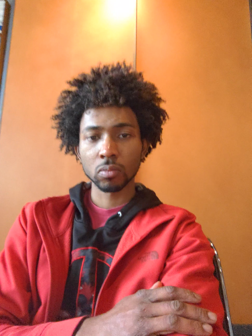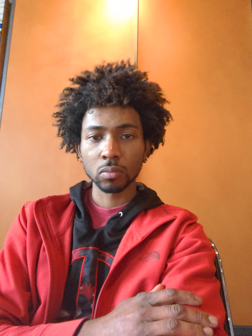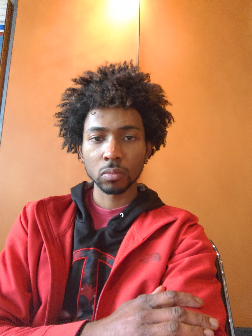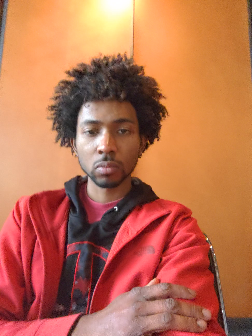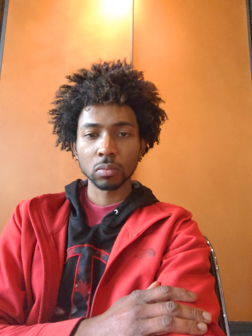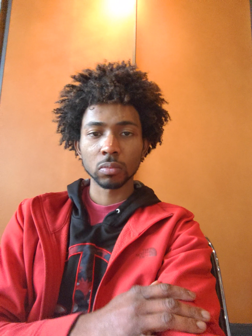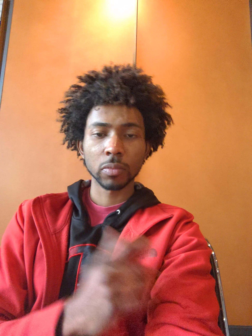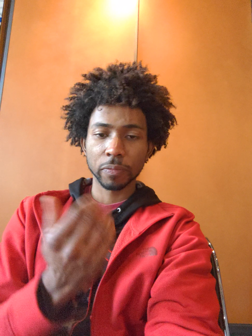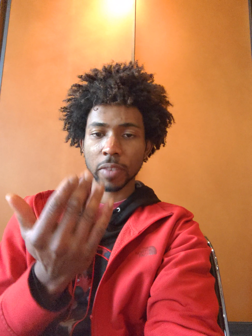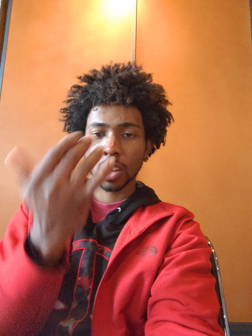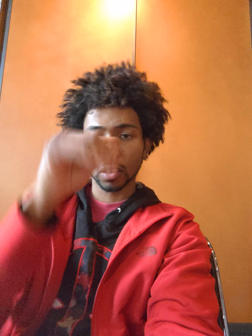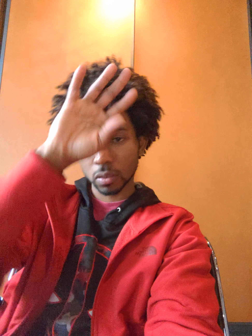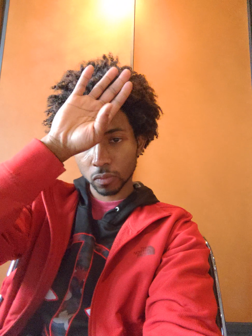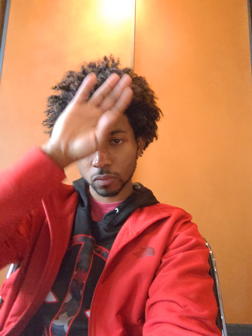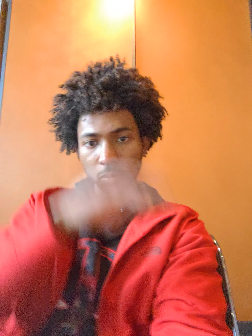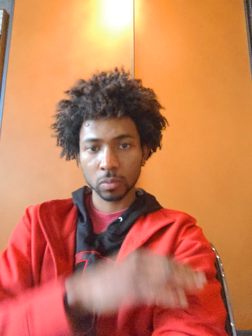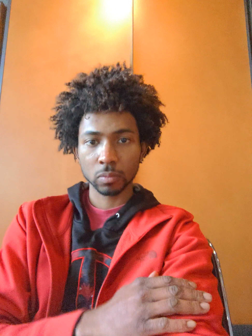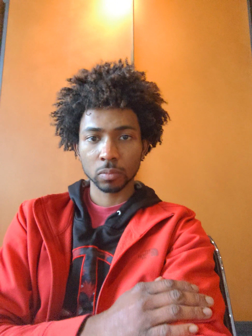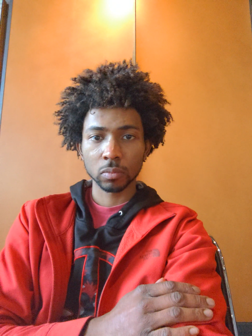fireman